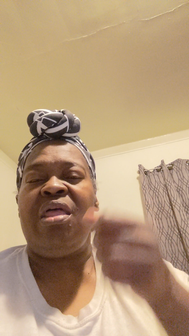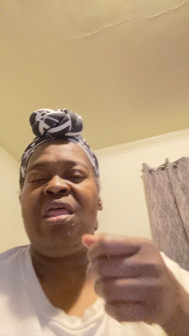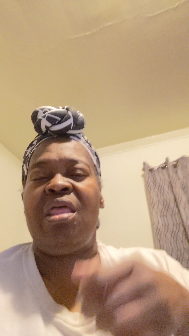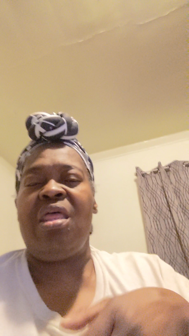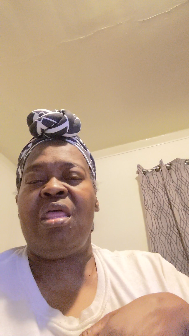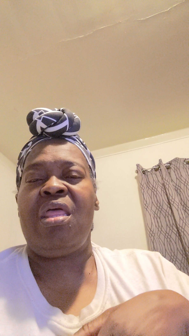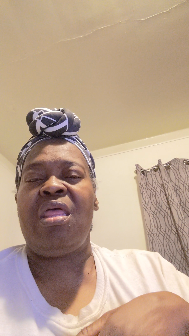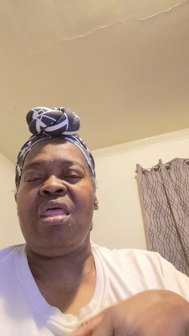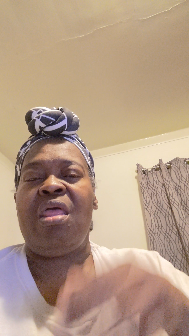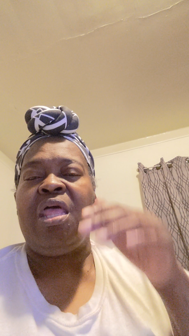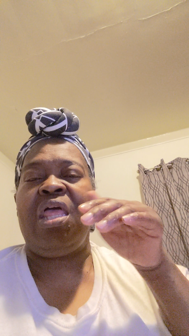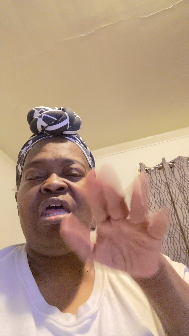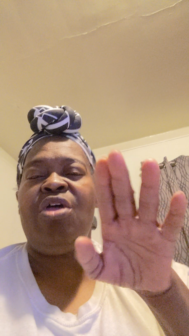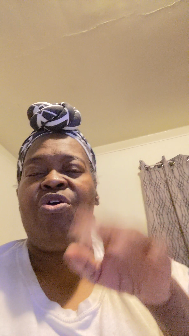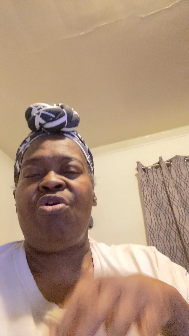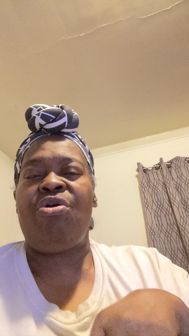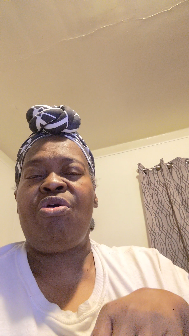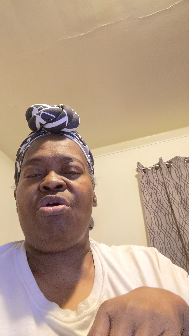enter